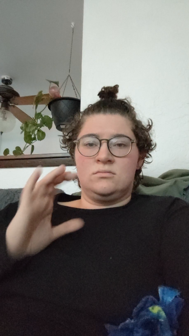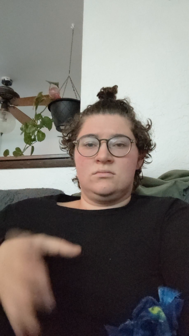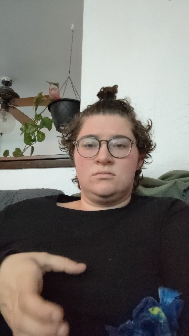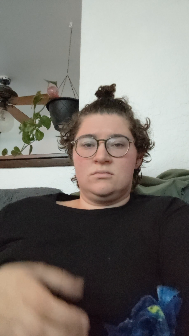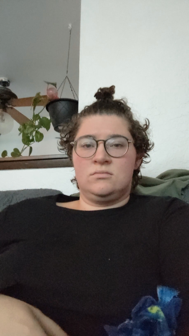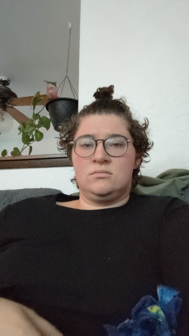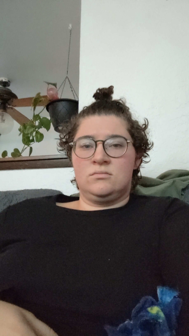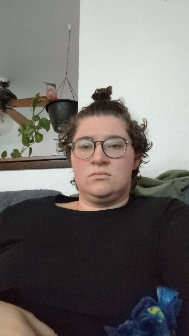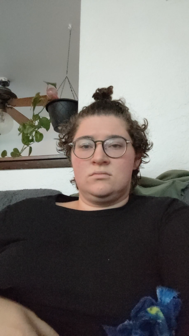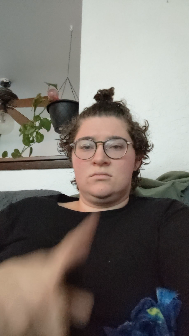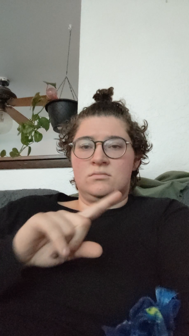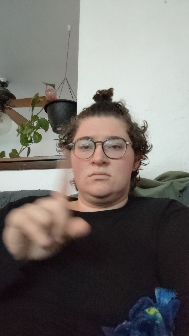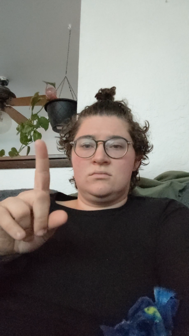but